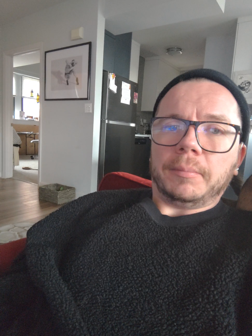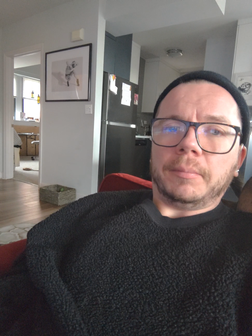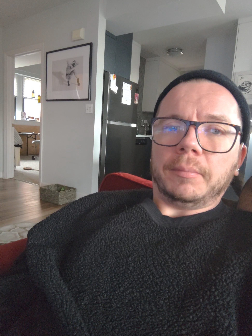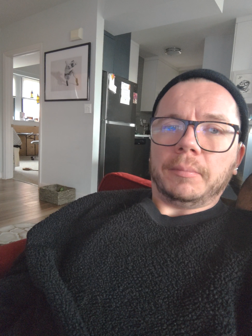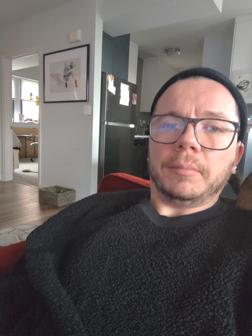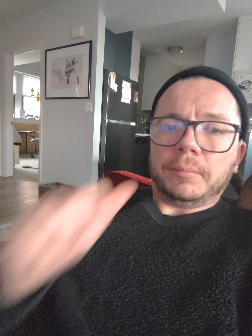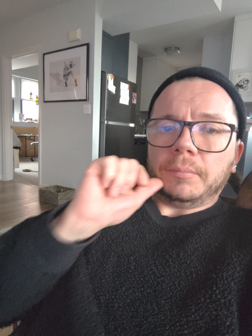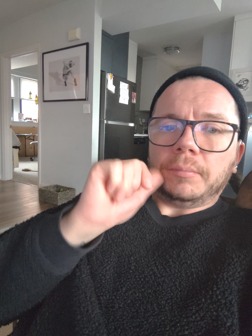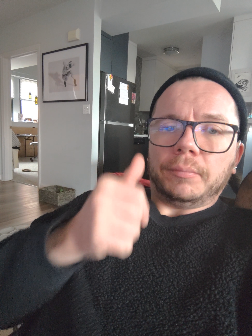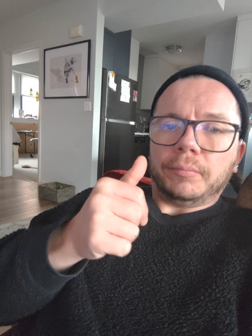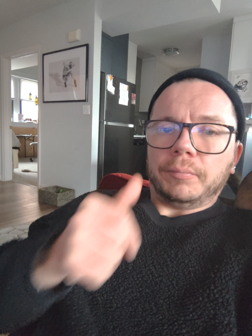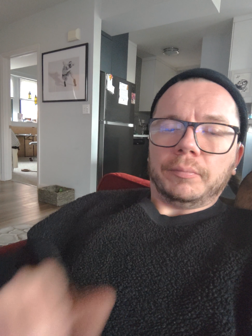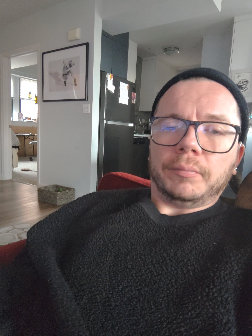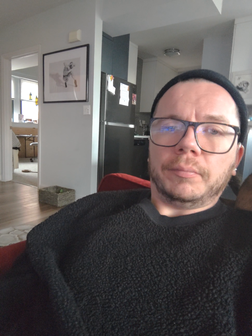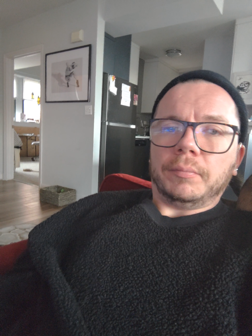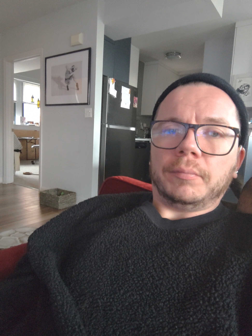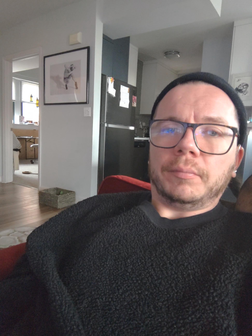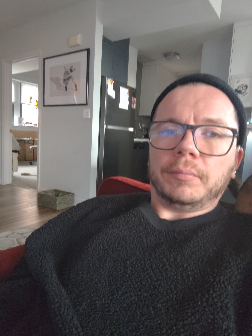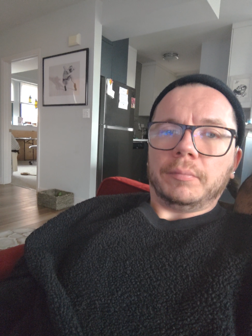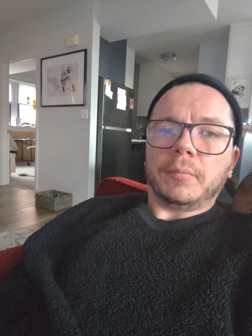tomorrow